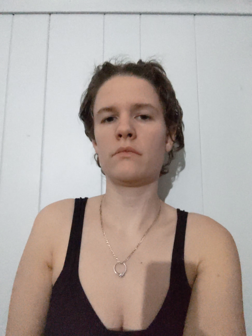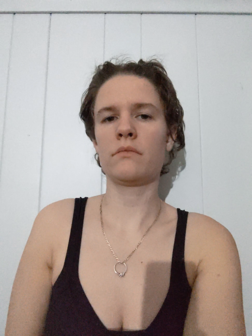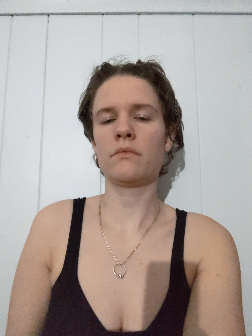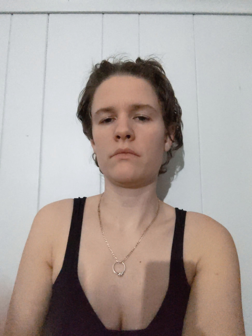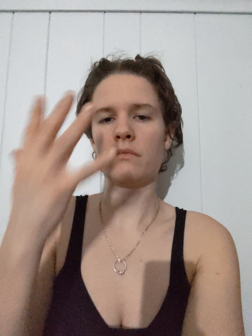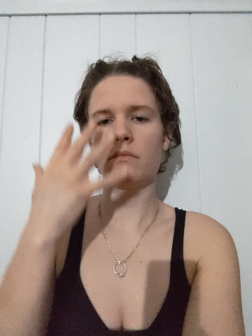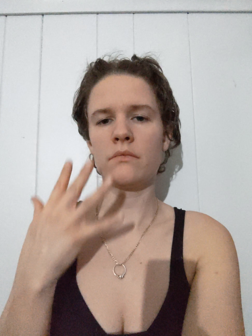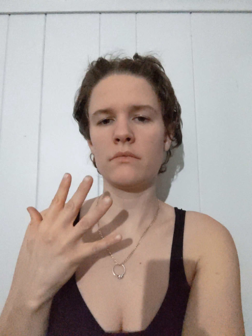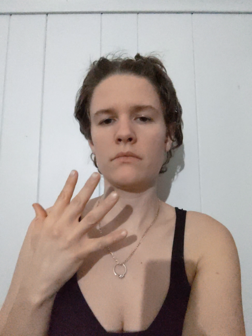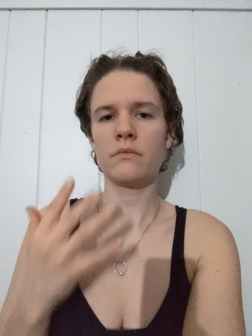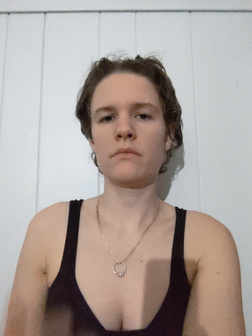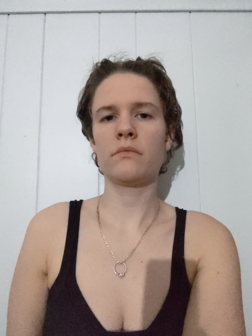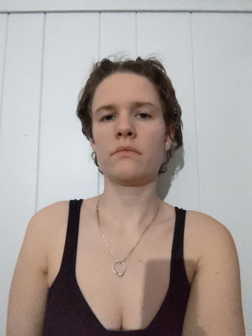sad